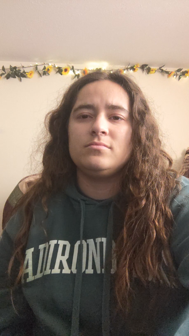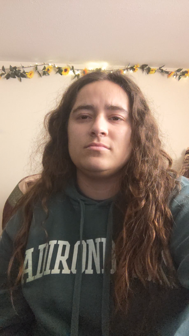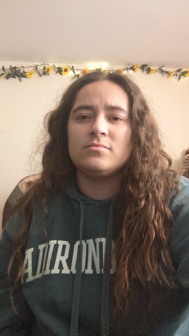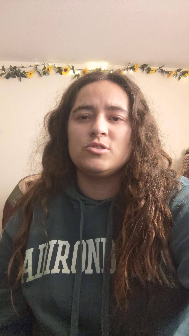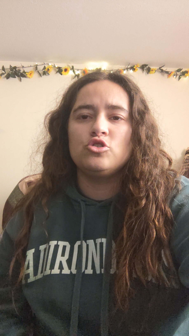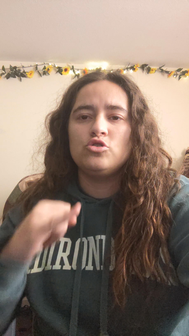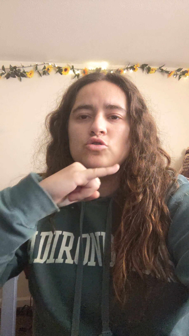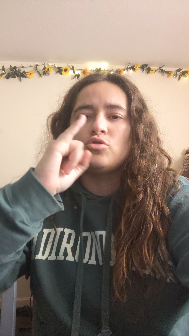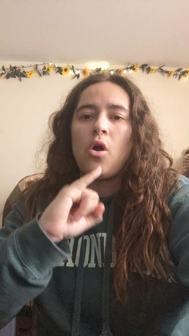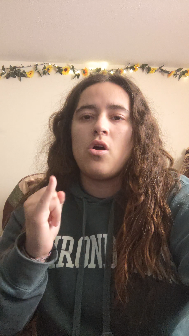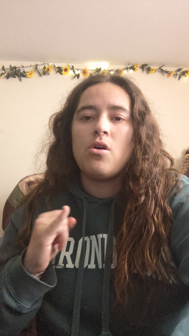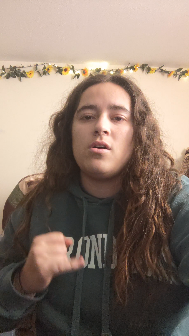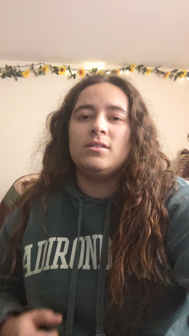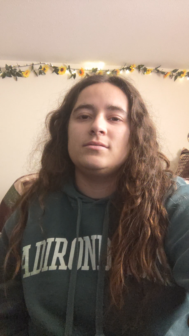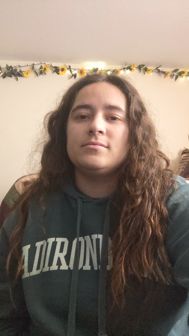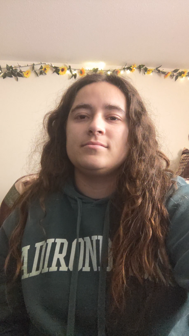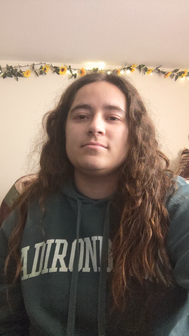draw